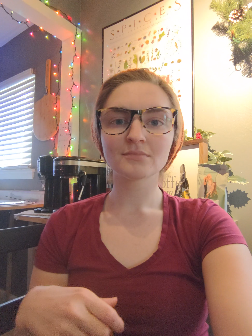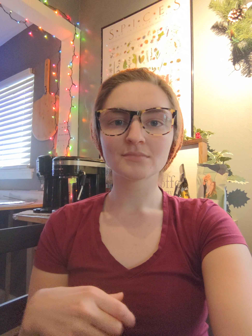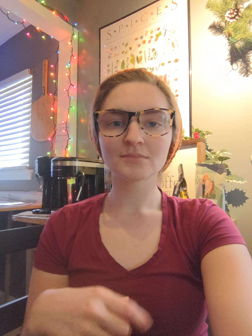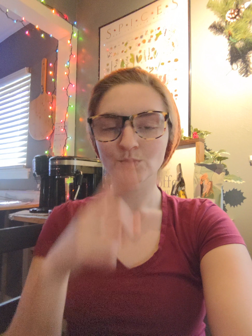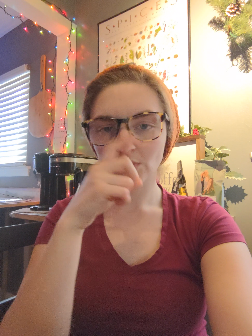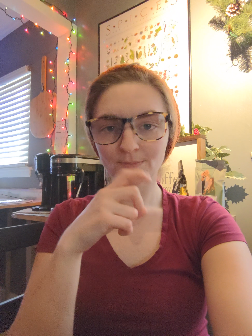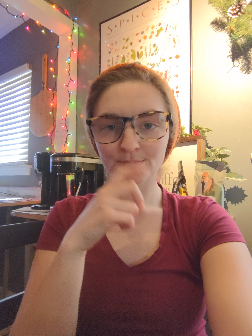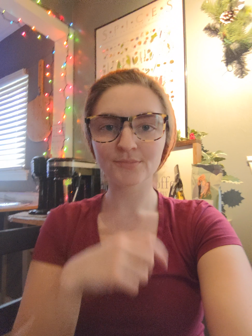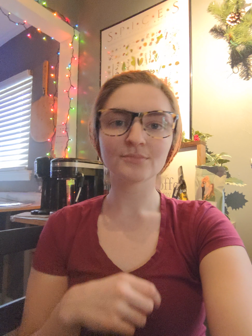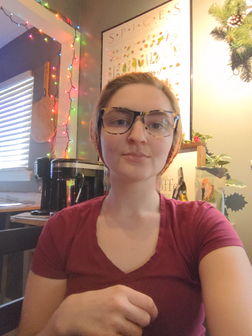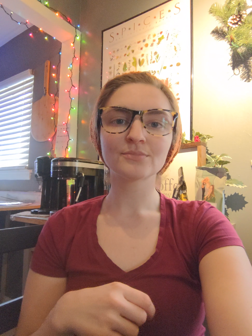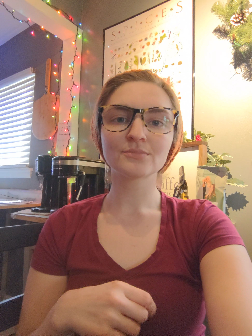doll